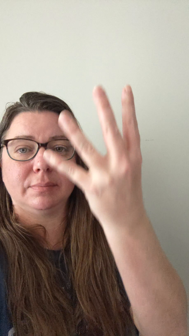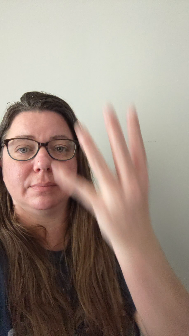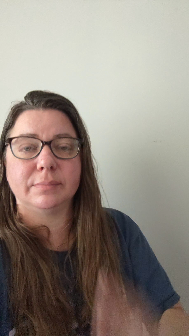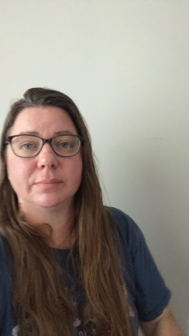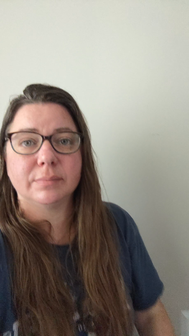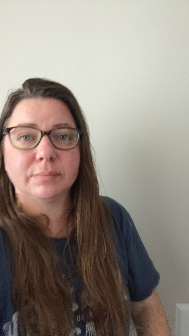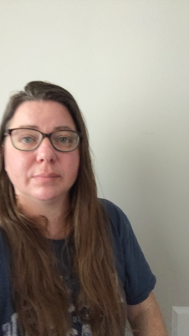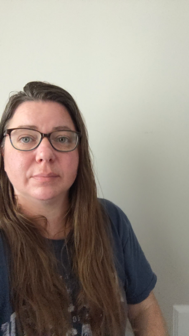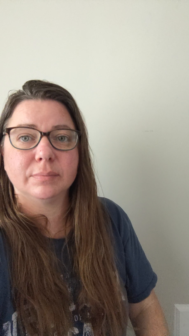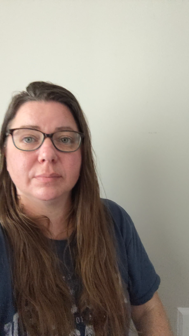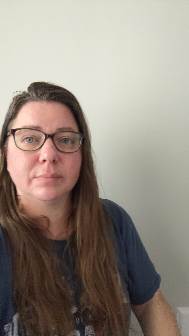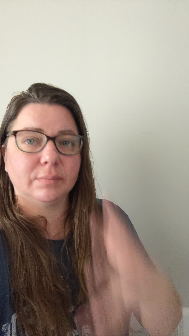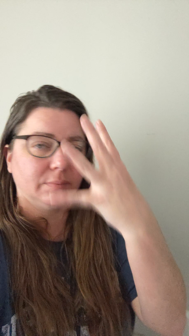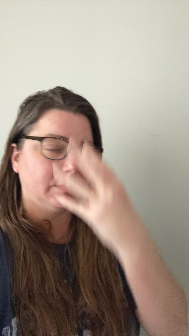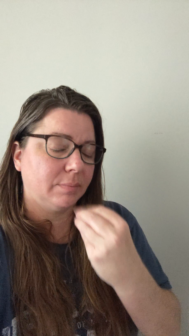asleep